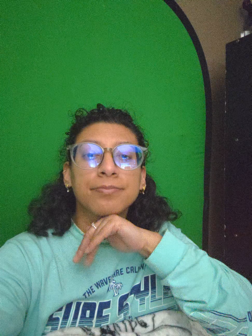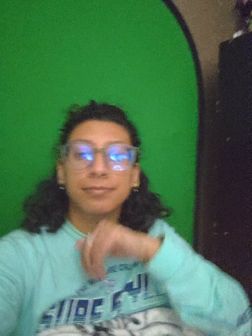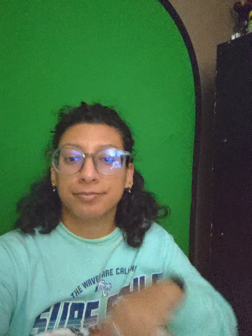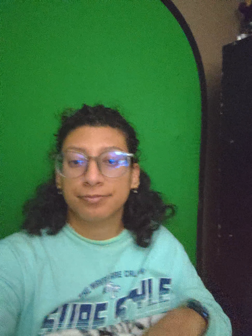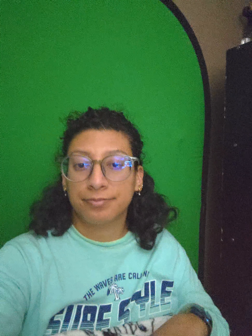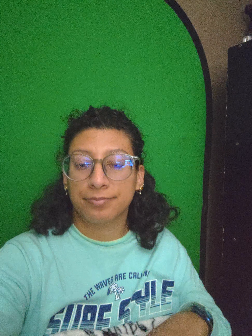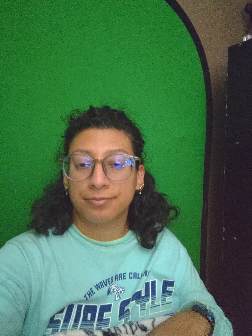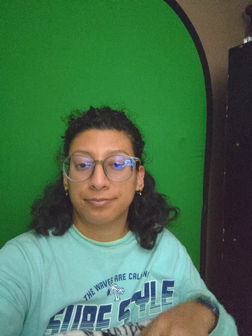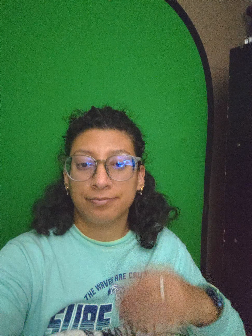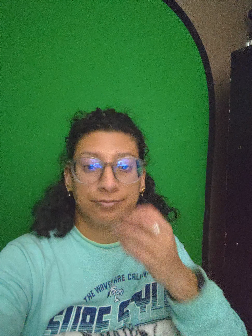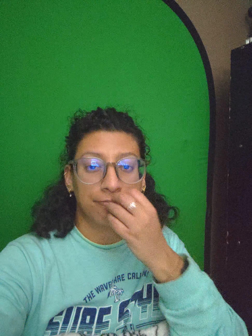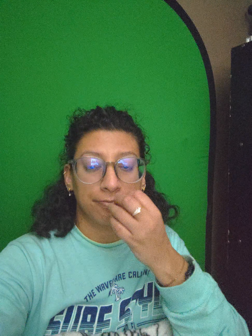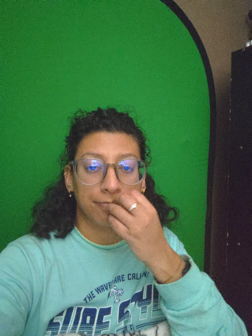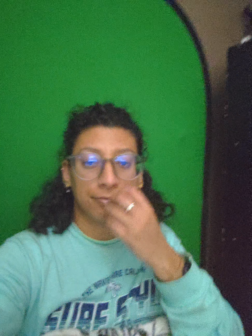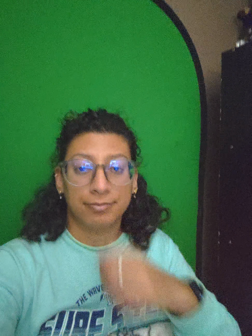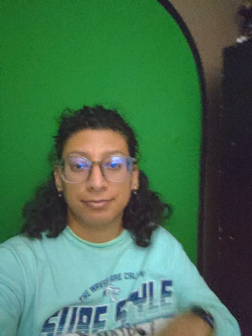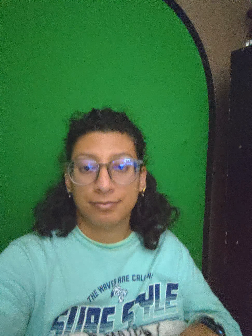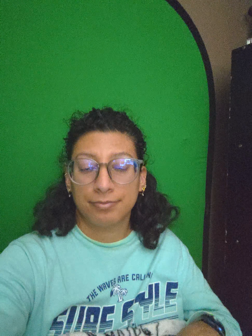food